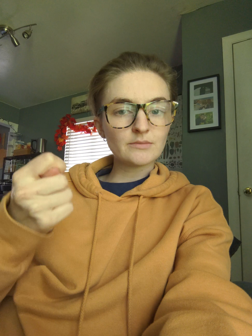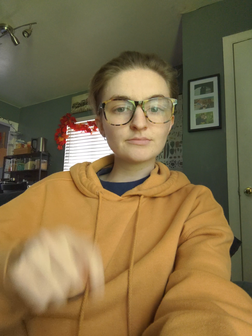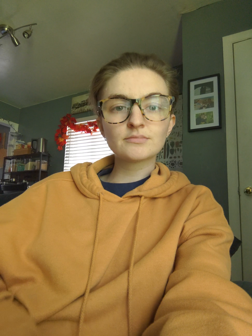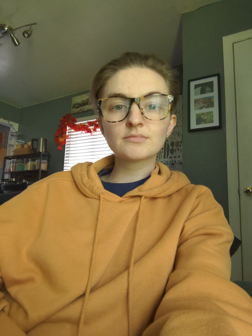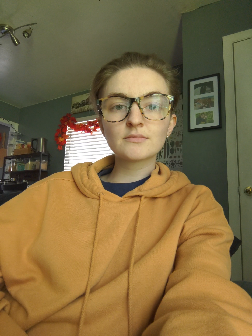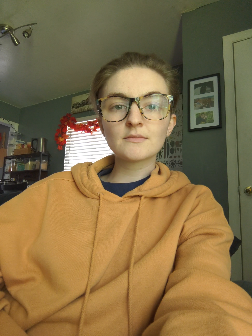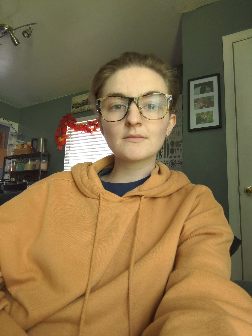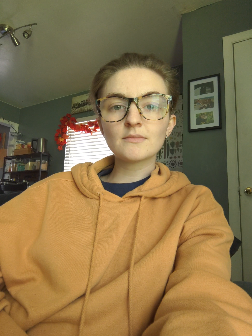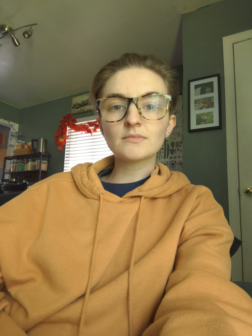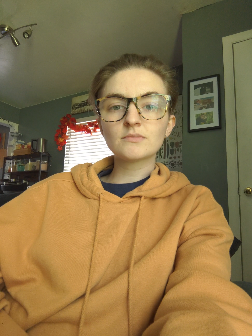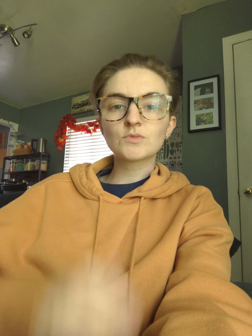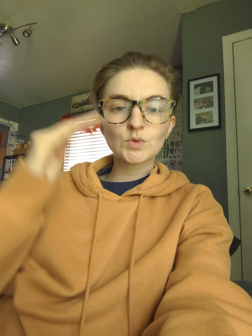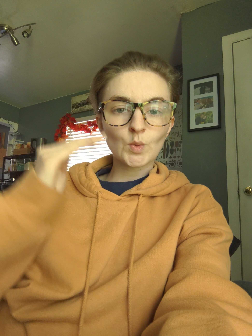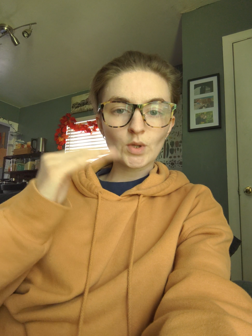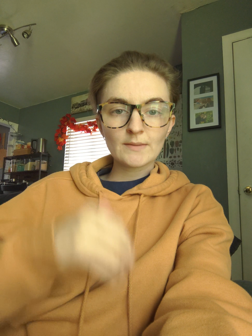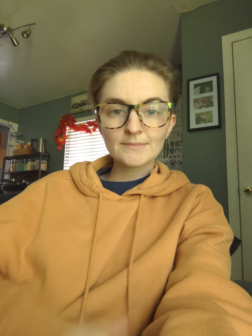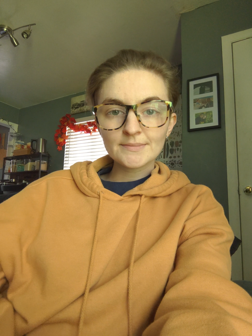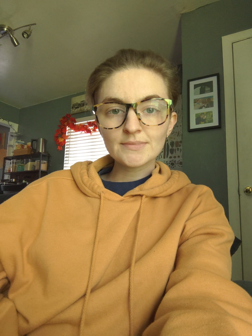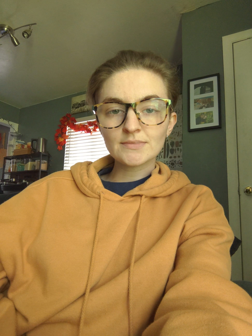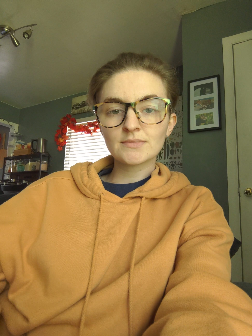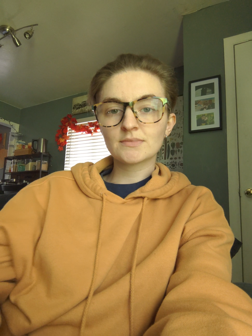short